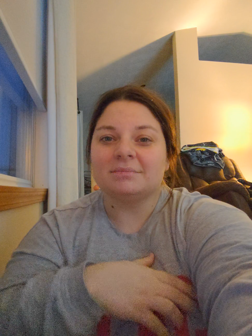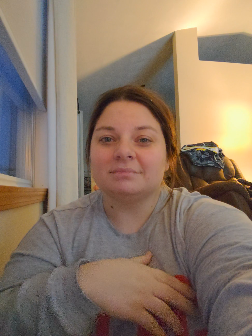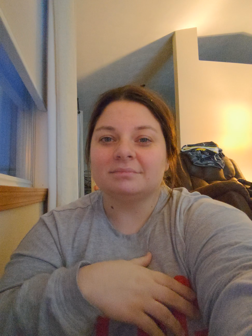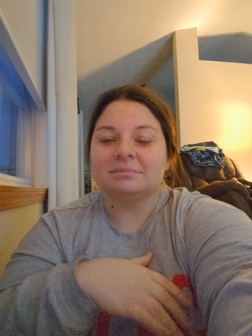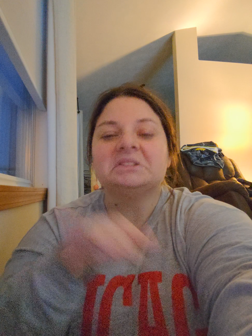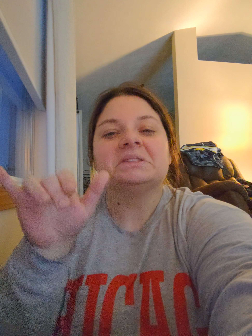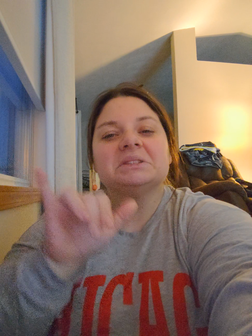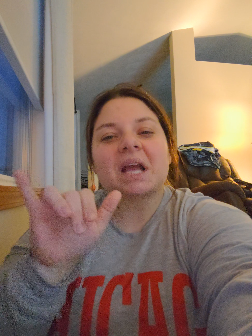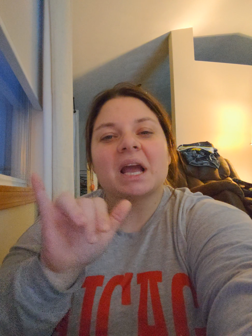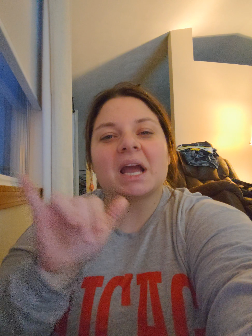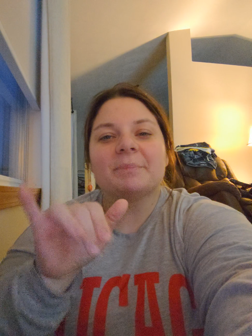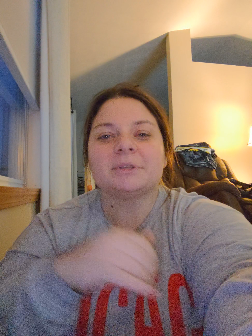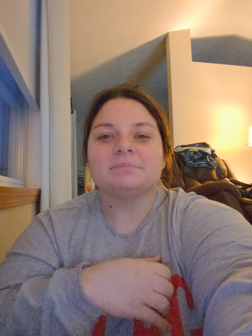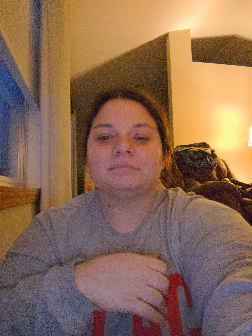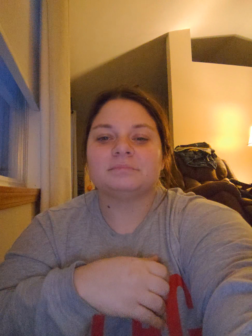same